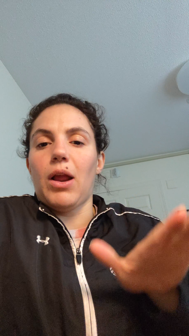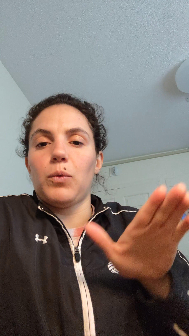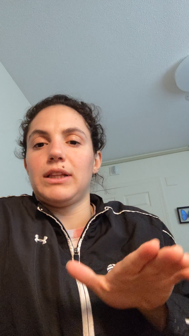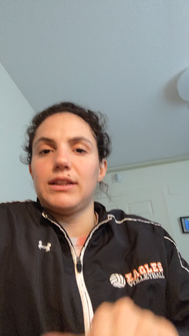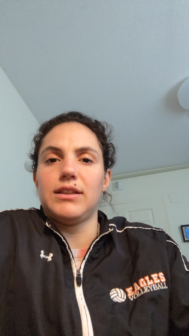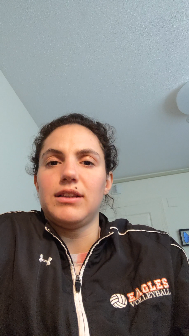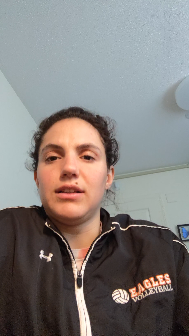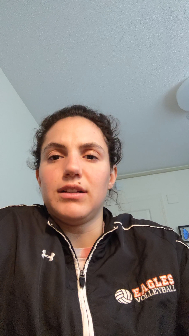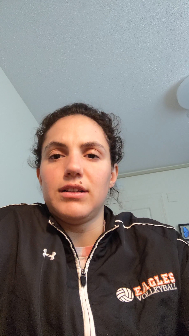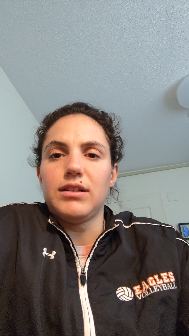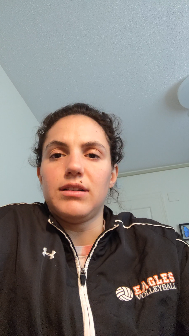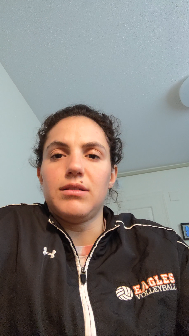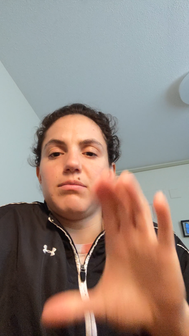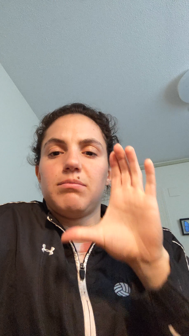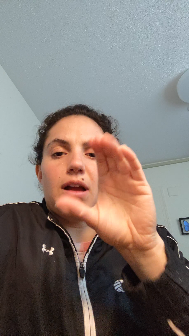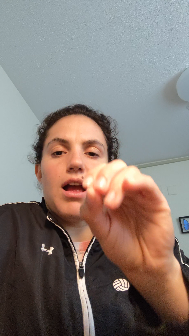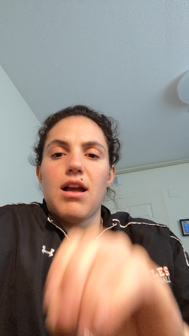bite